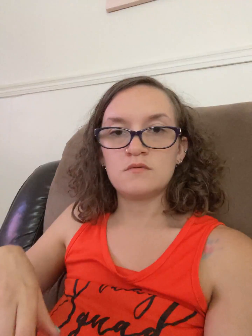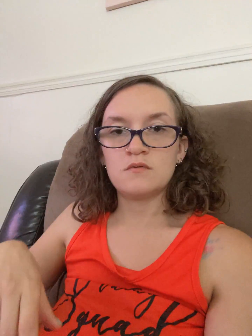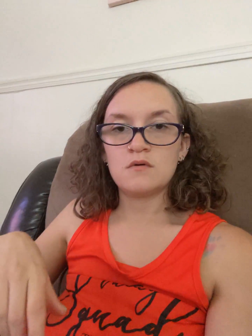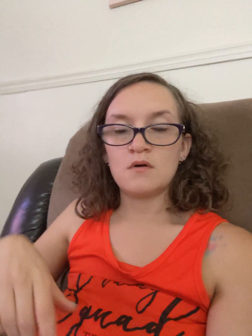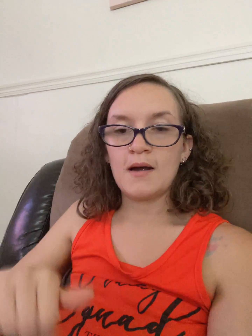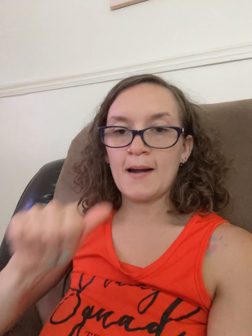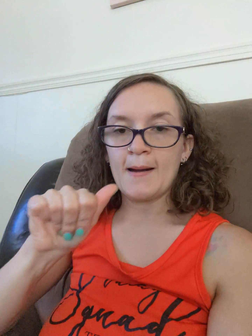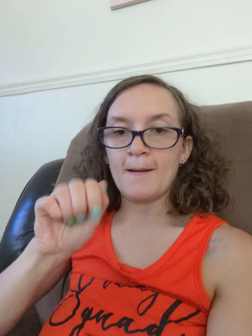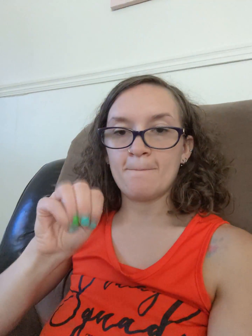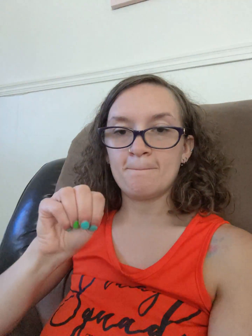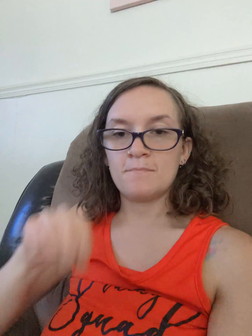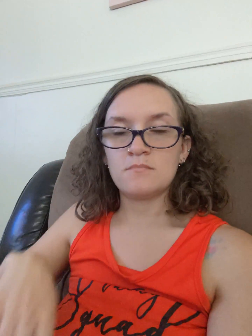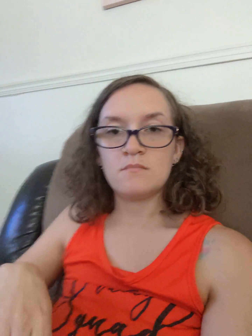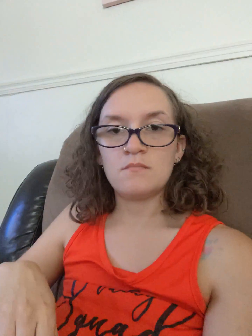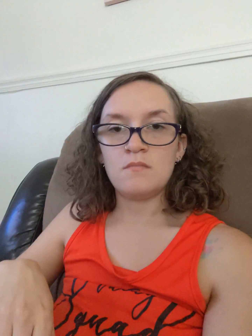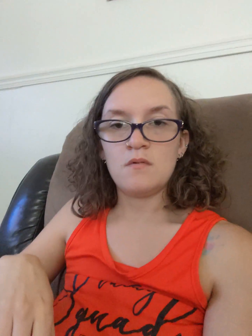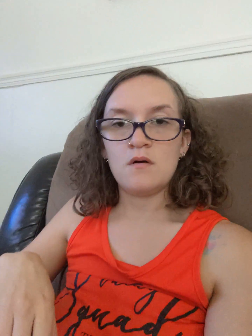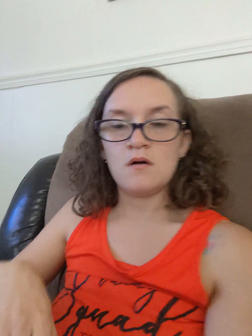am